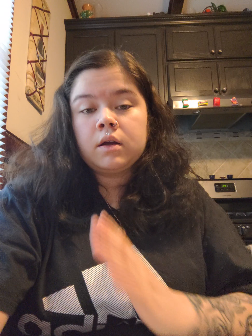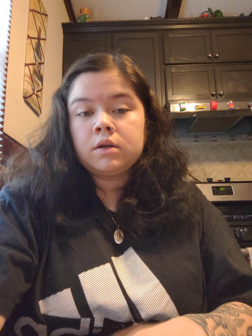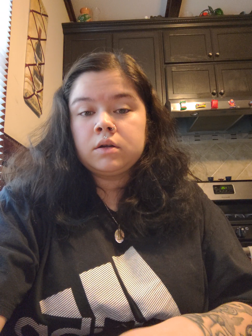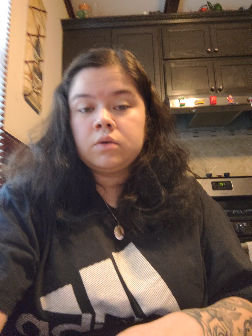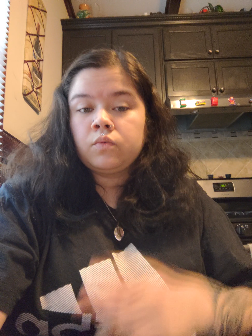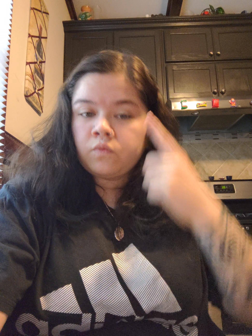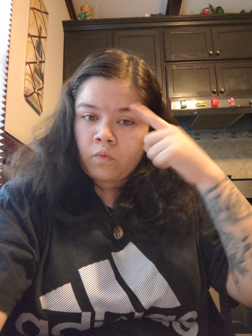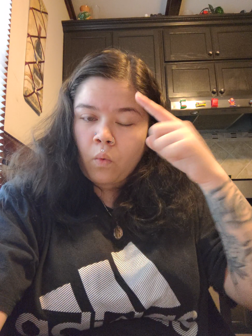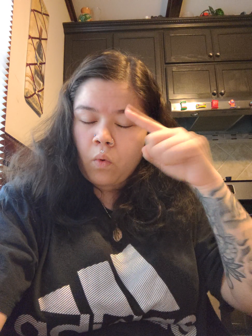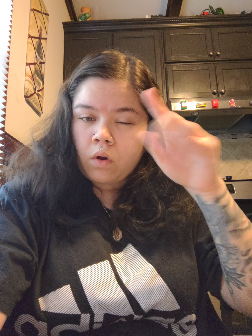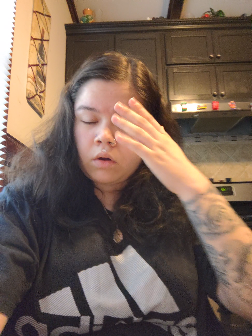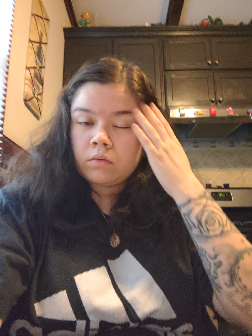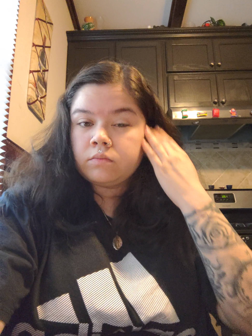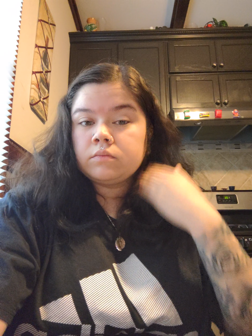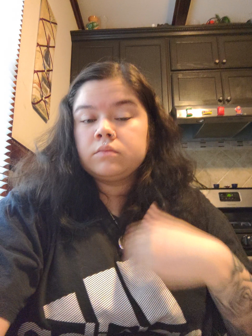for